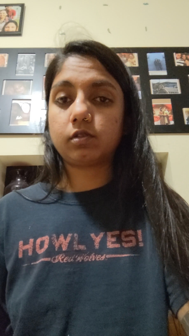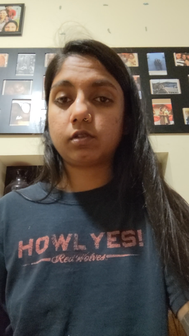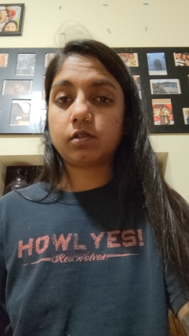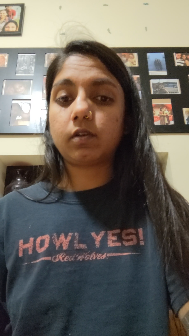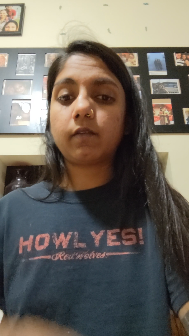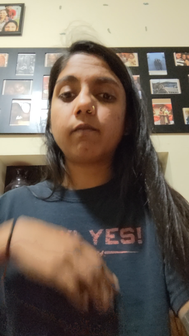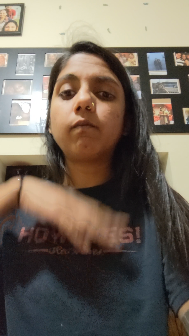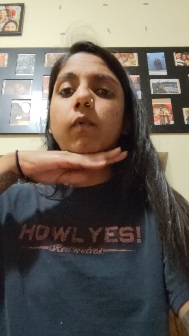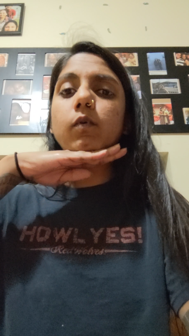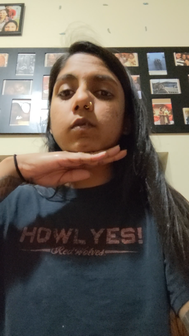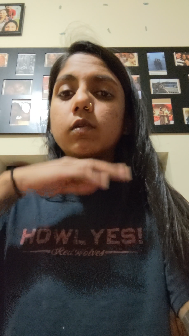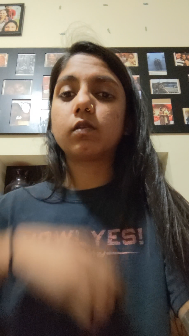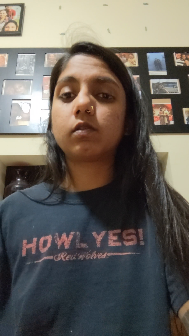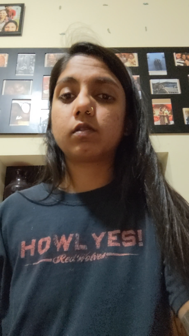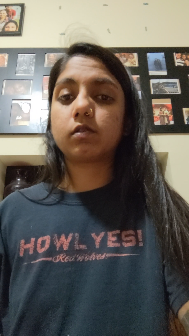full